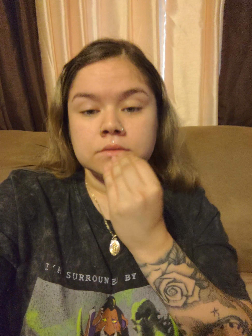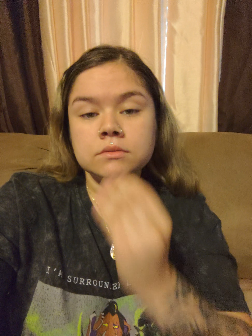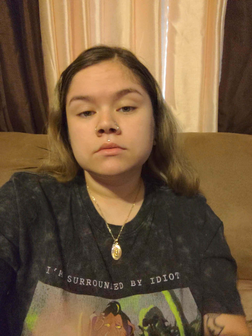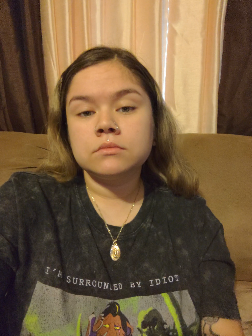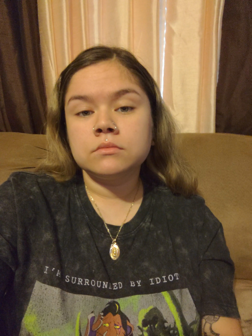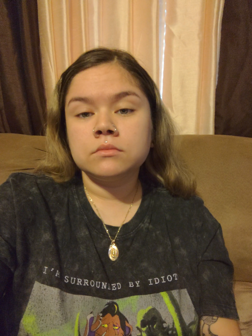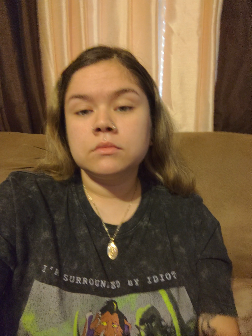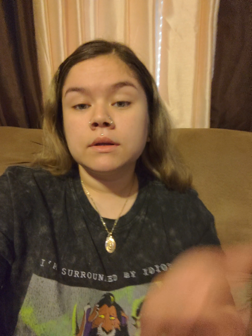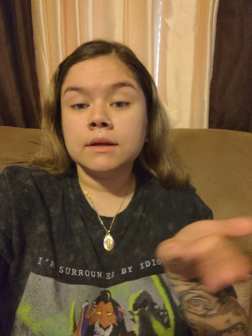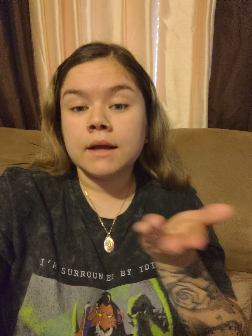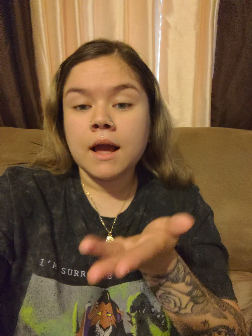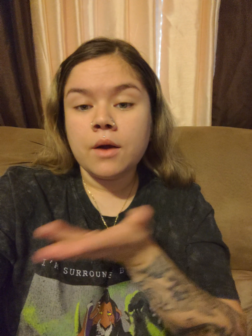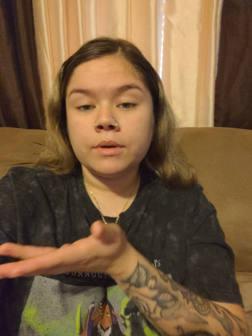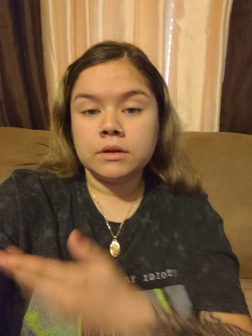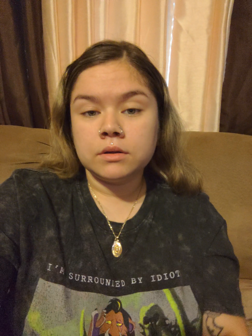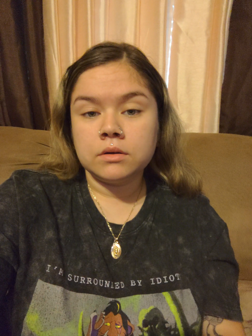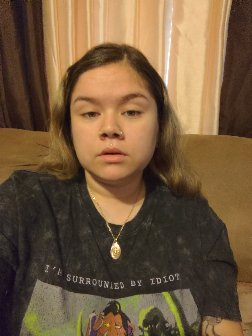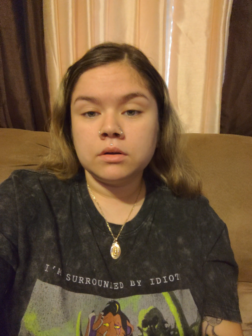carry